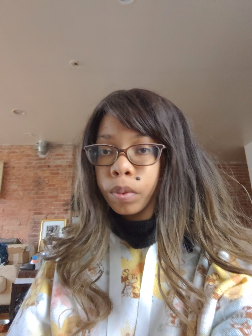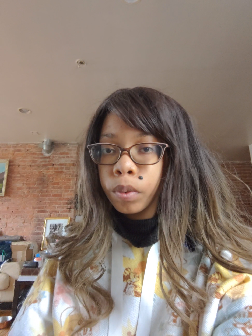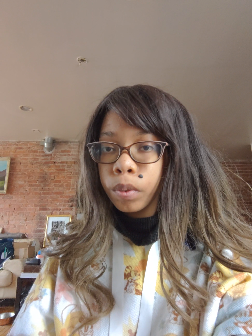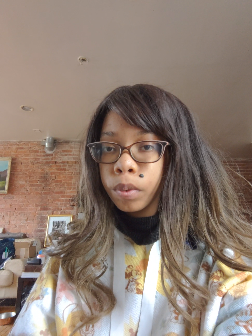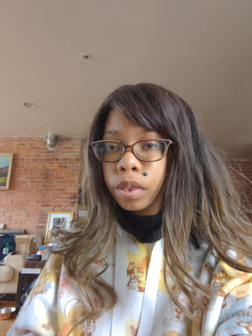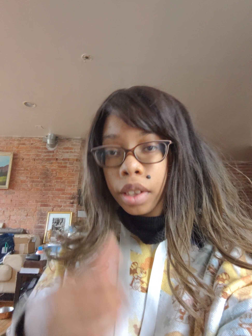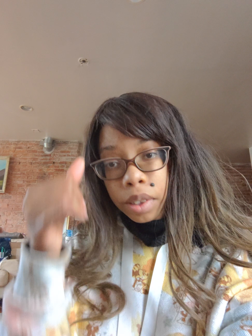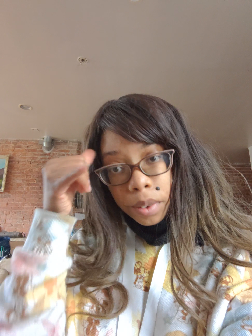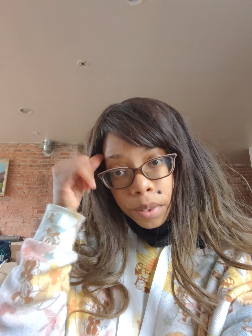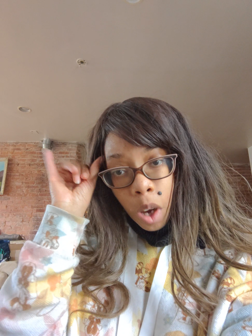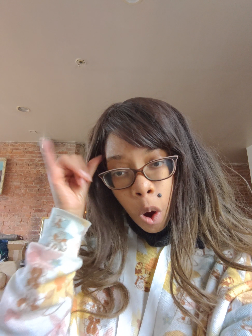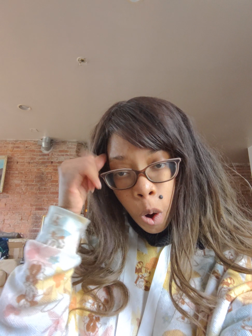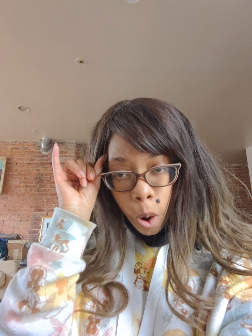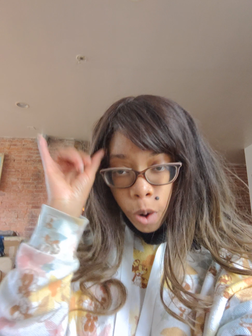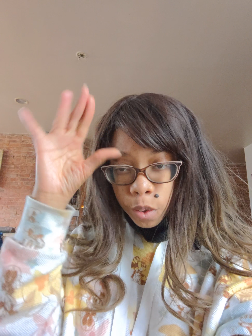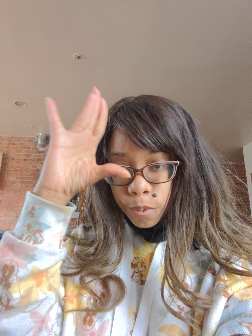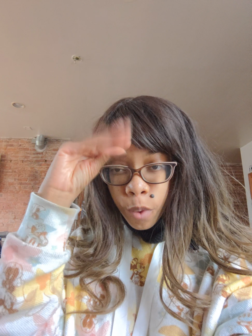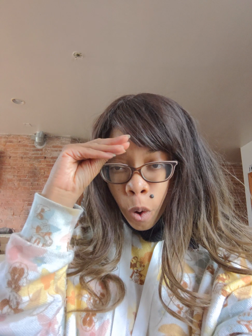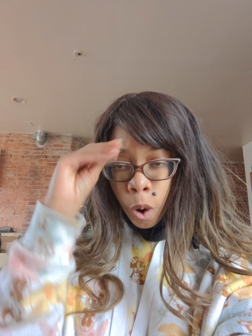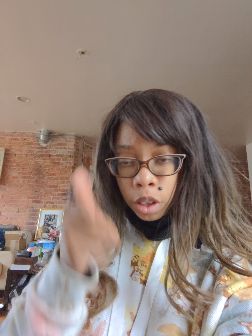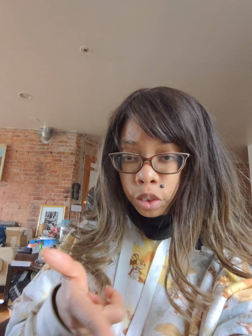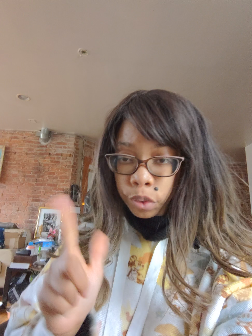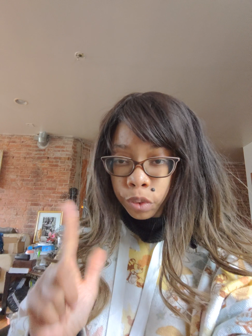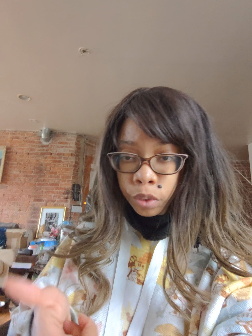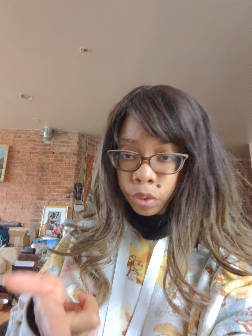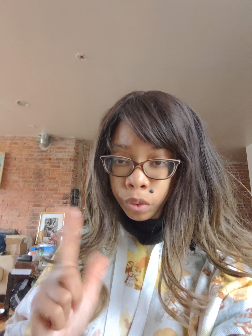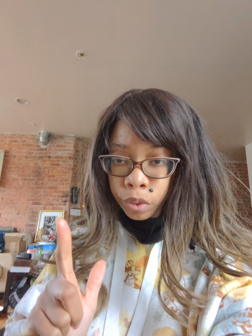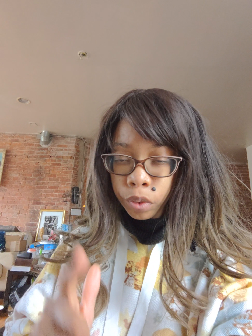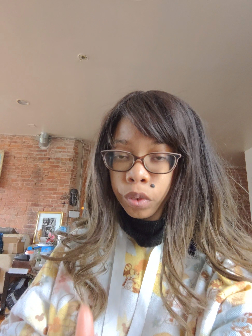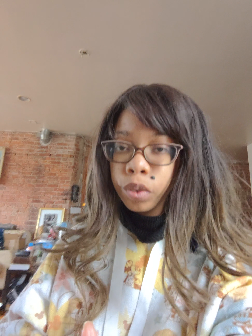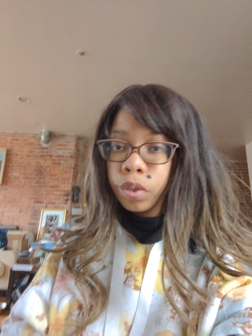cowboy